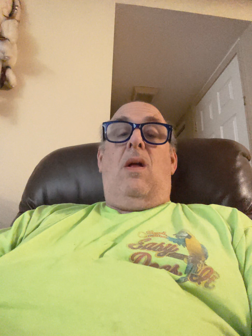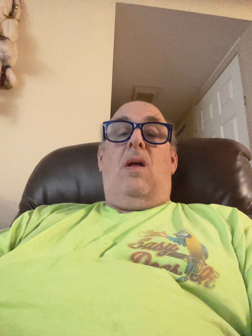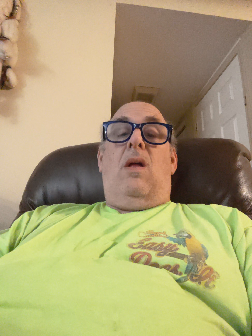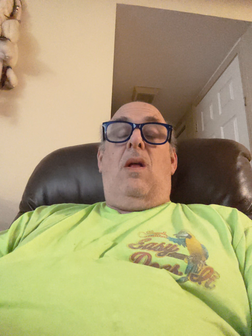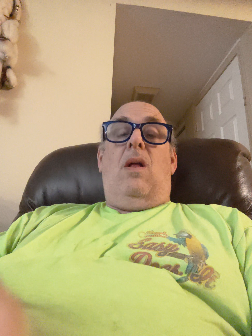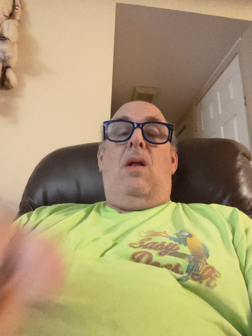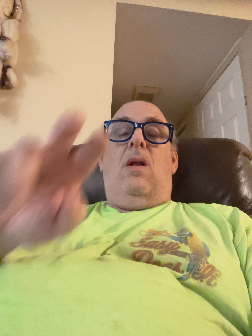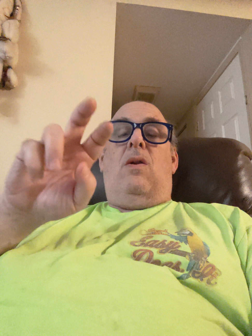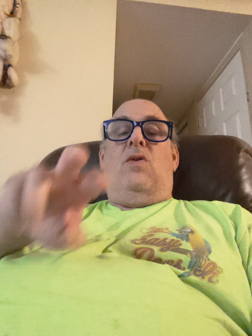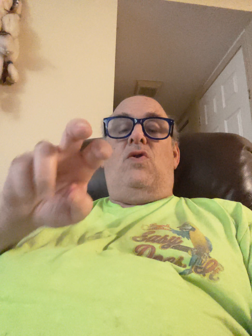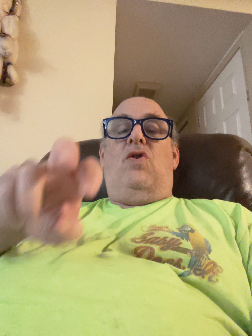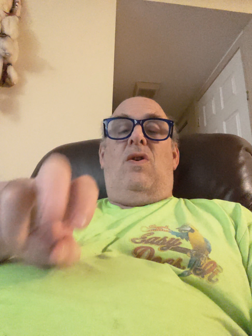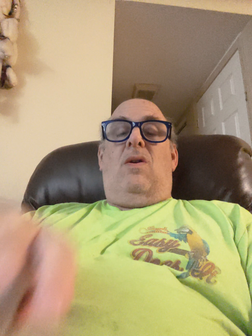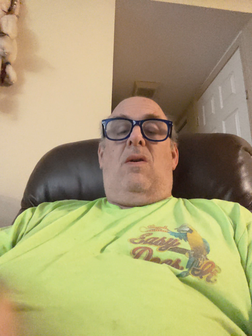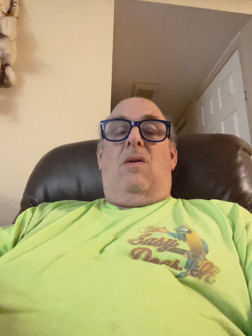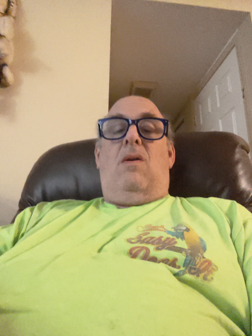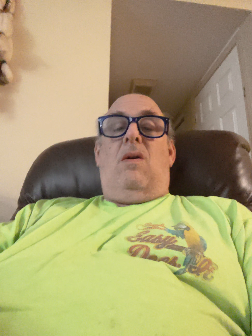chair